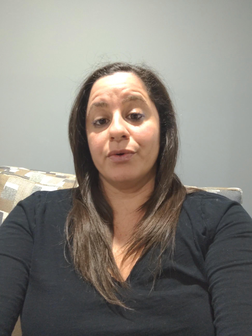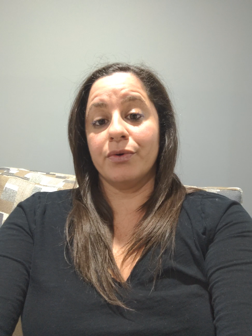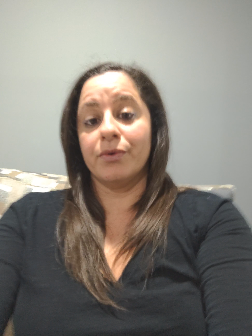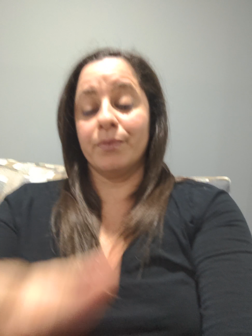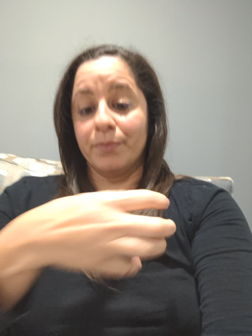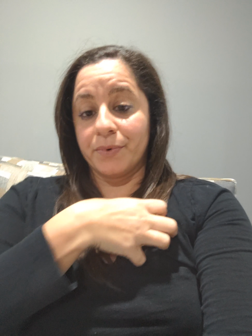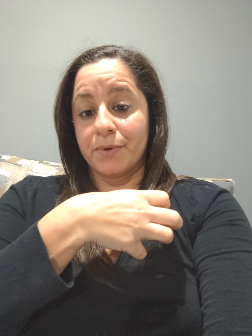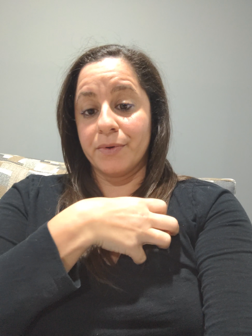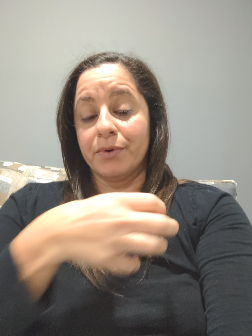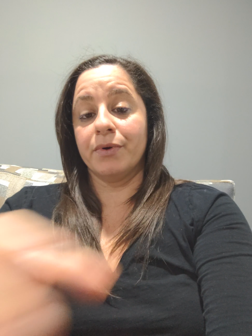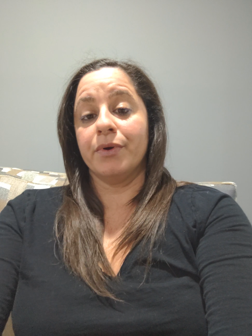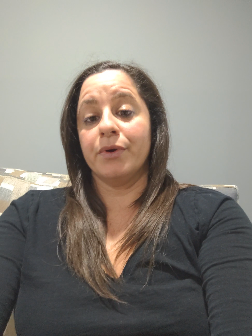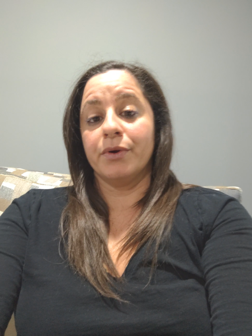police